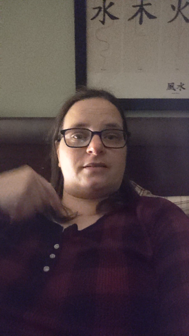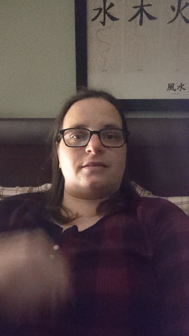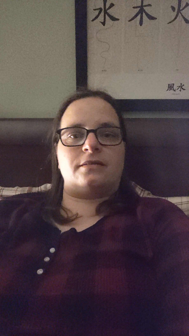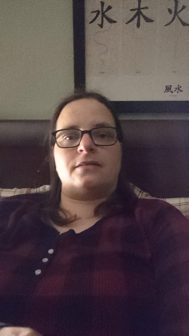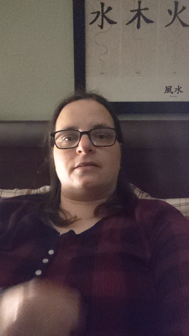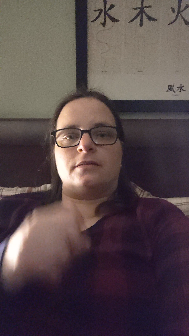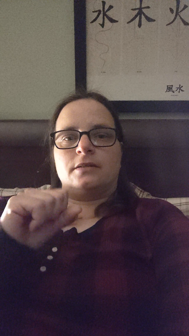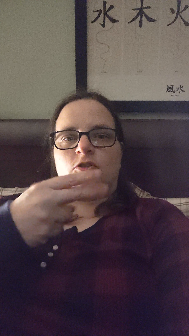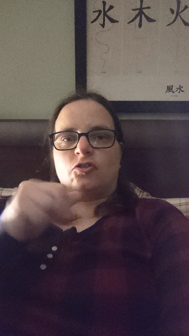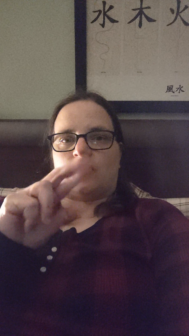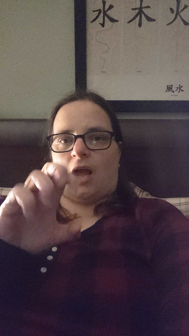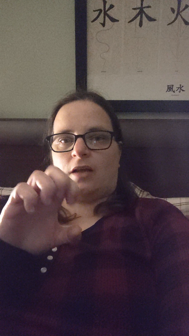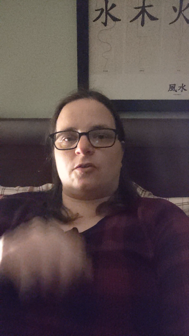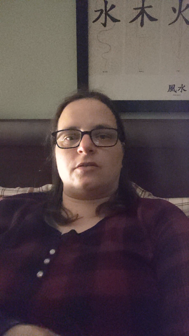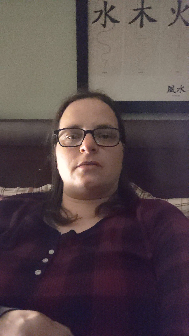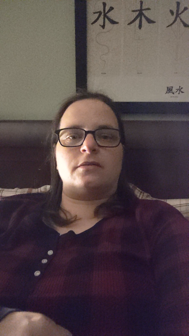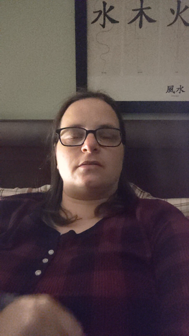share